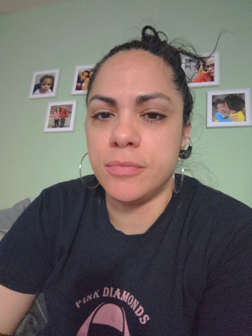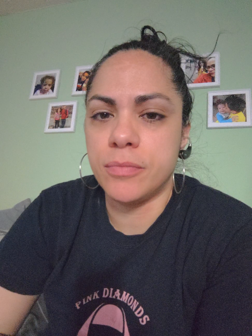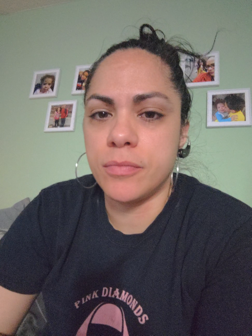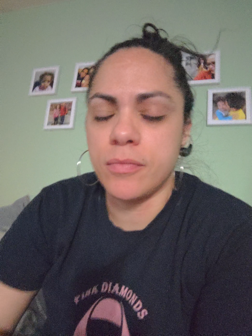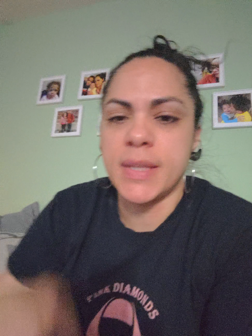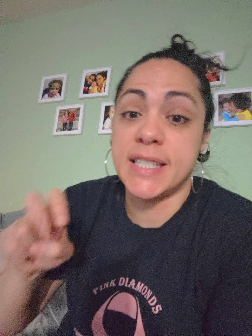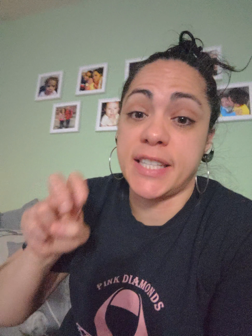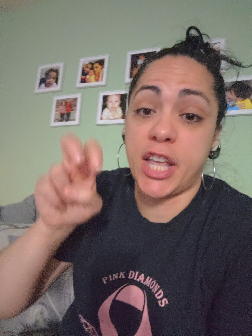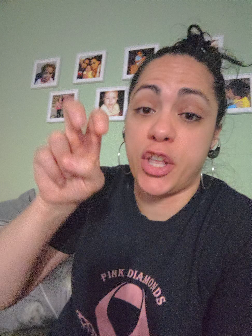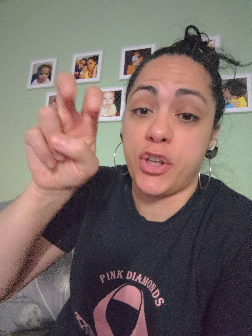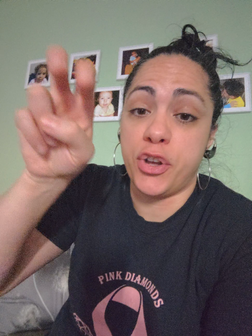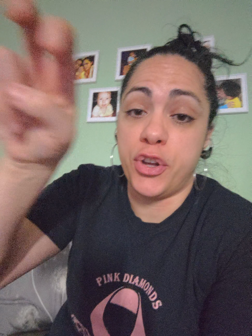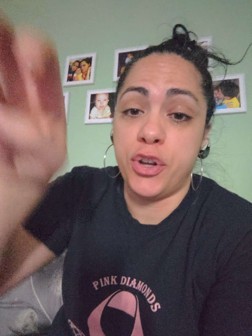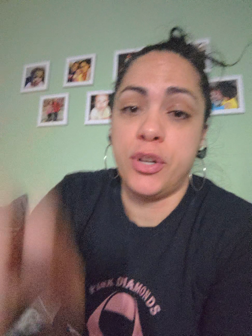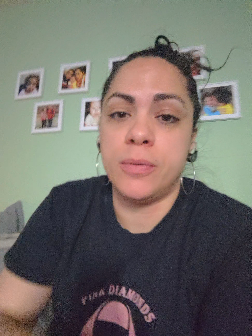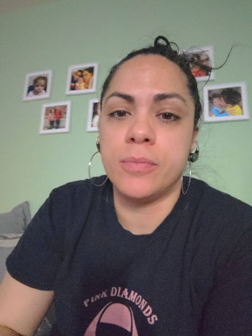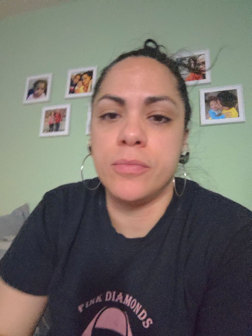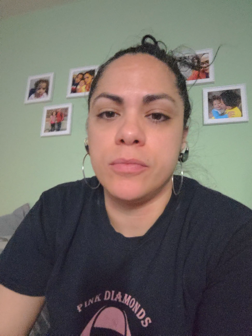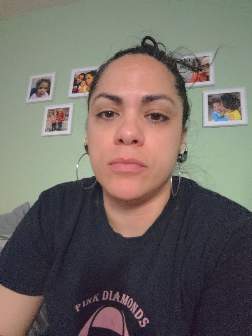stairs